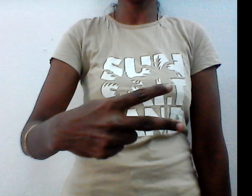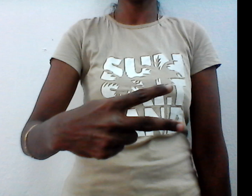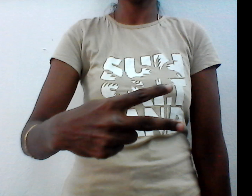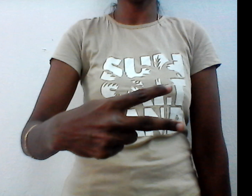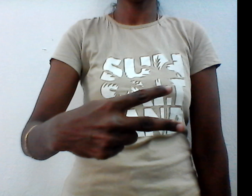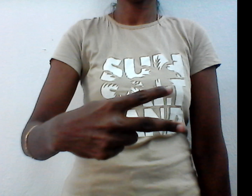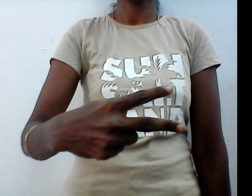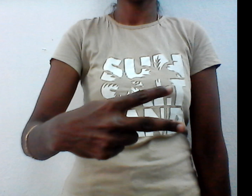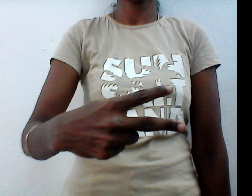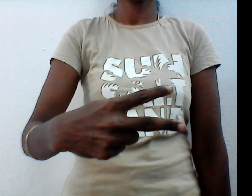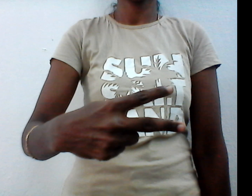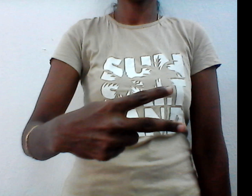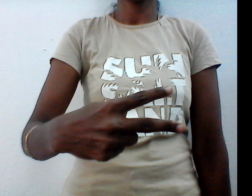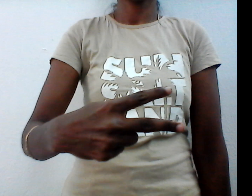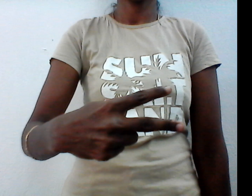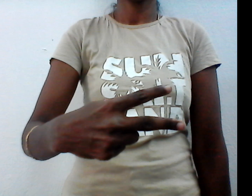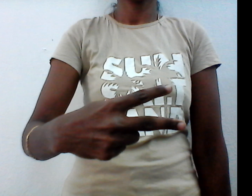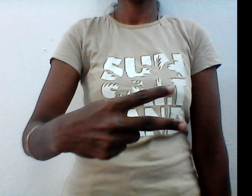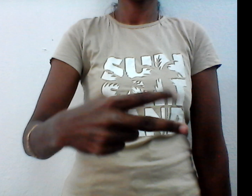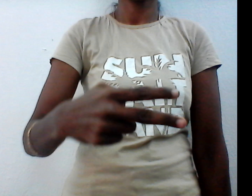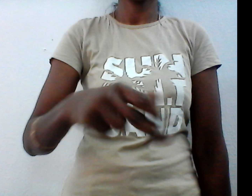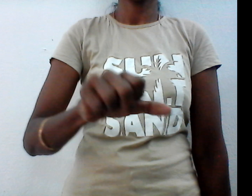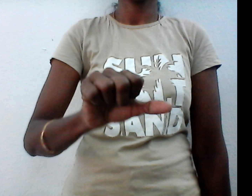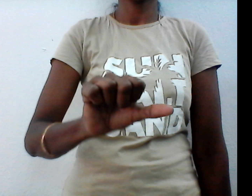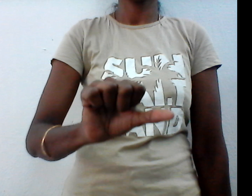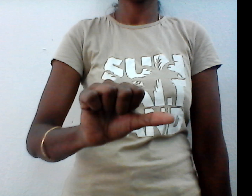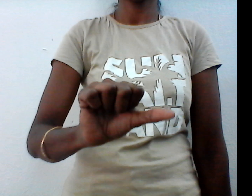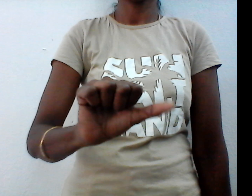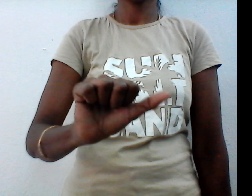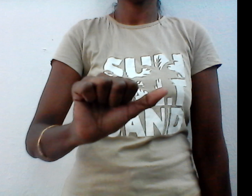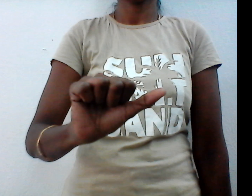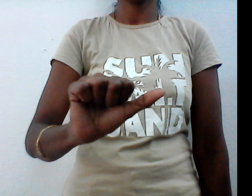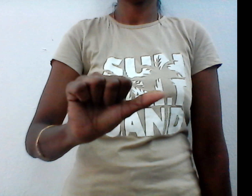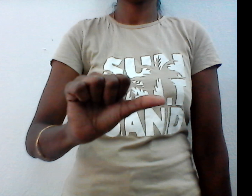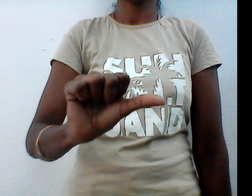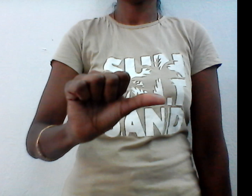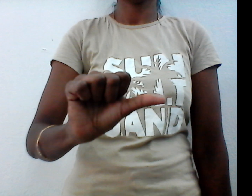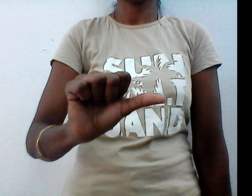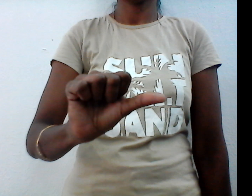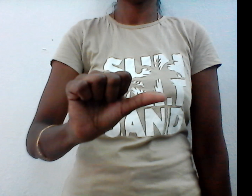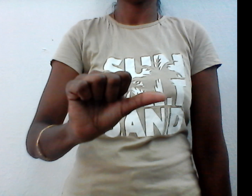ഐ